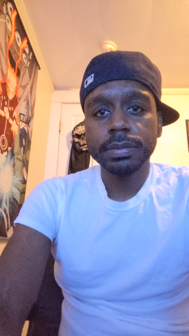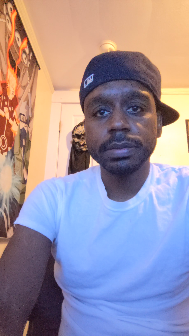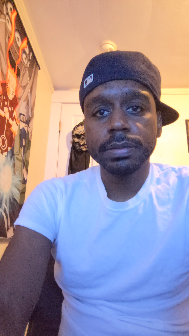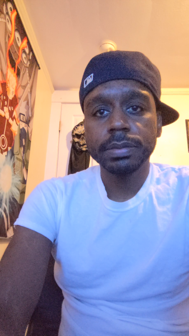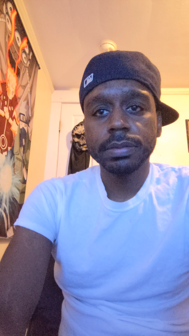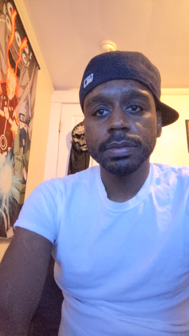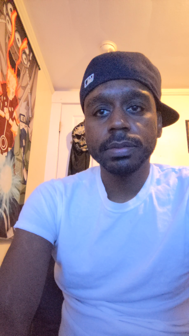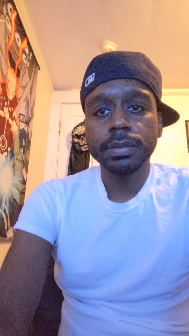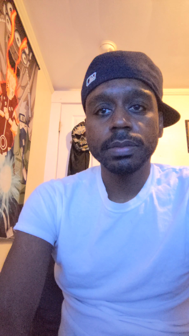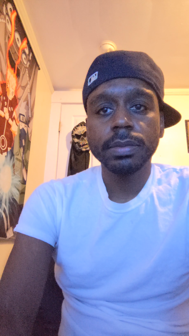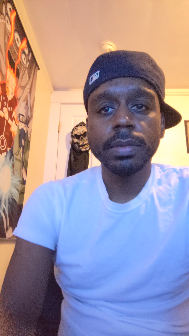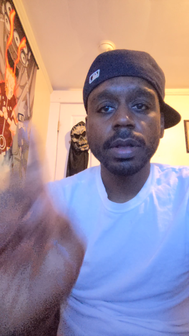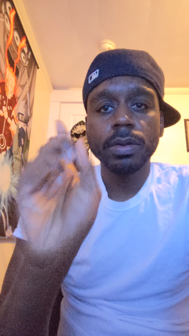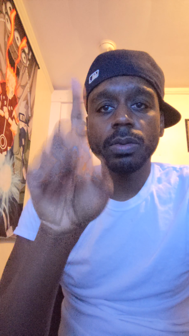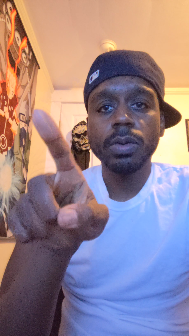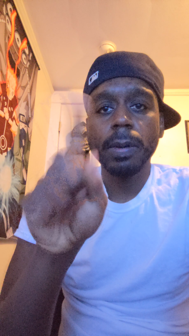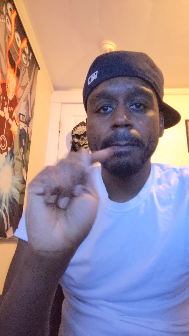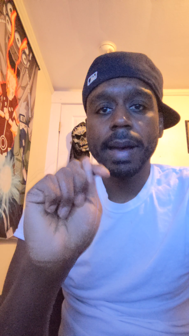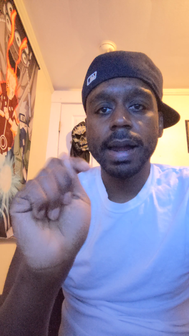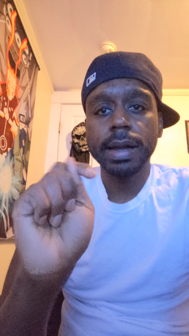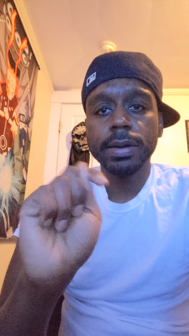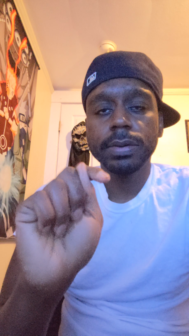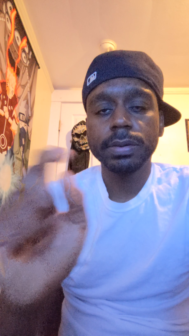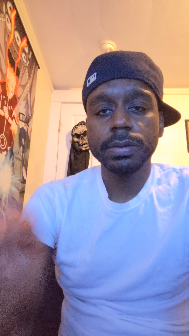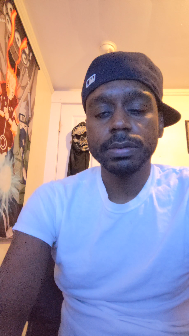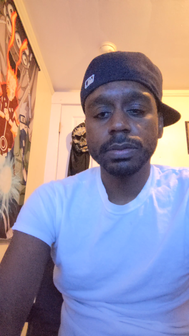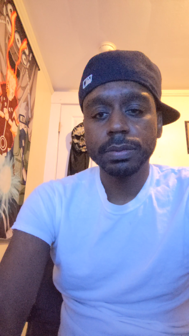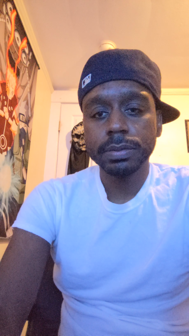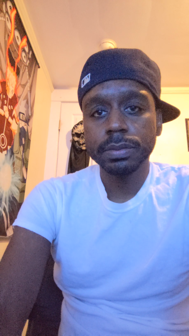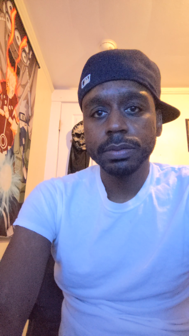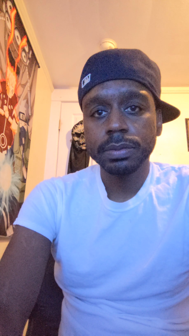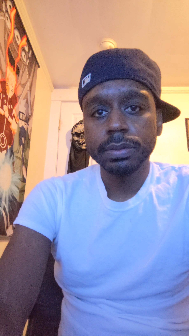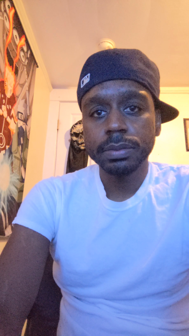go potty